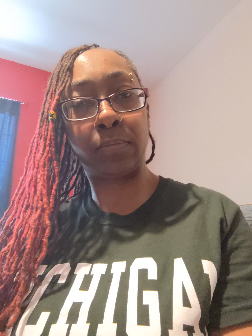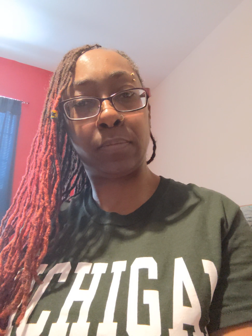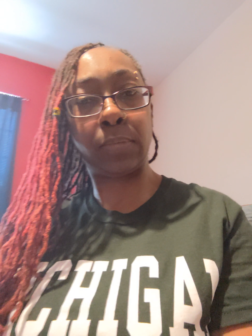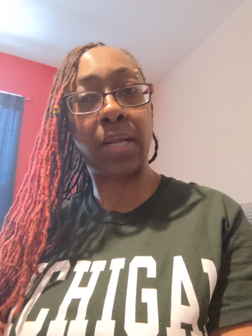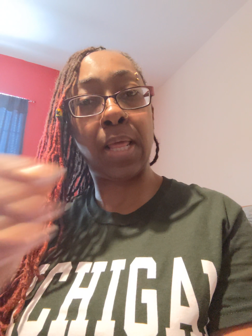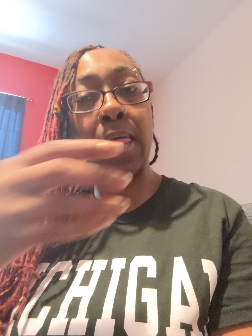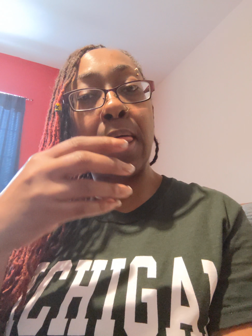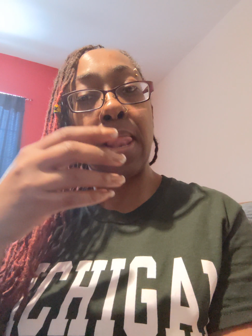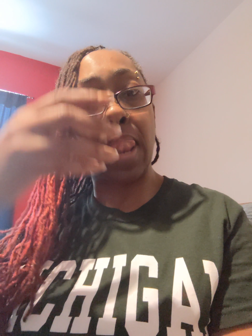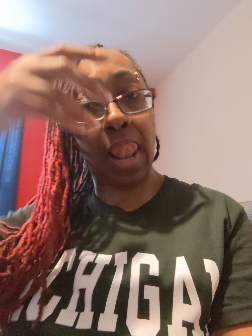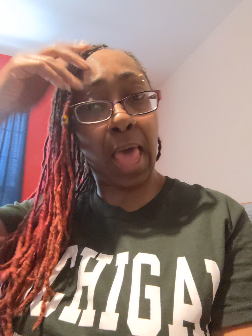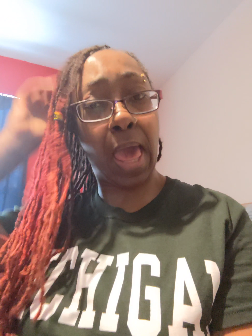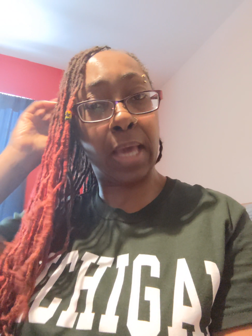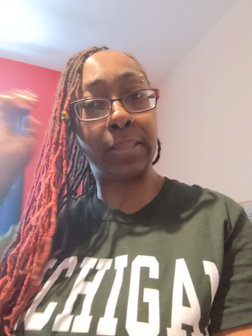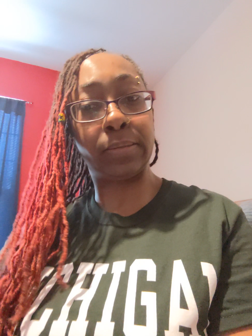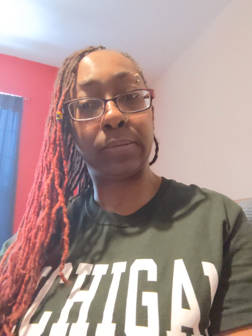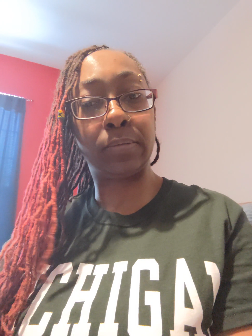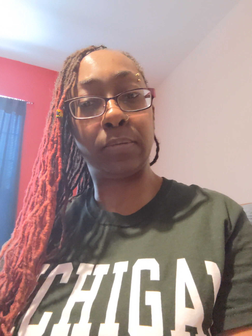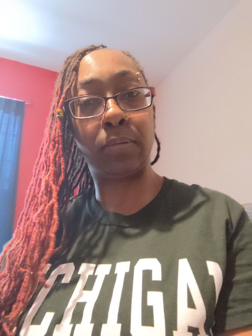lion